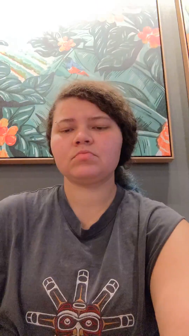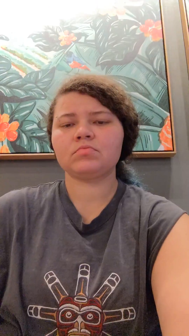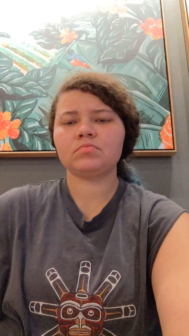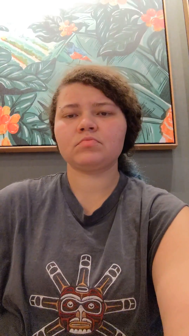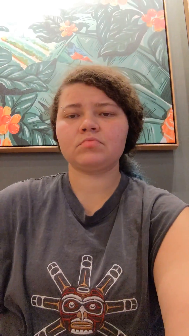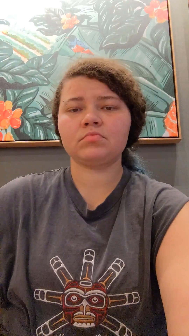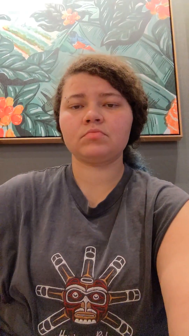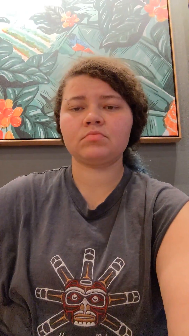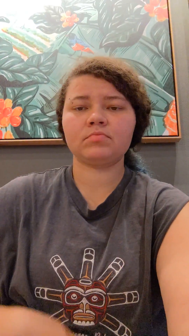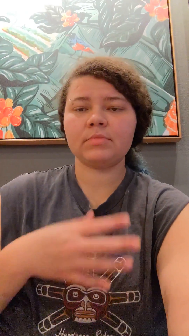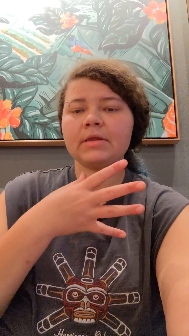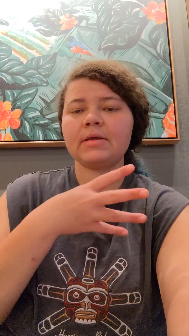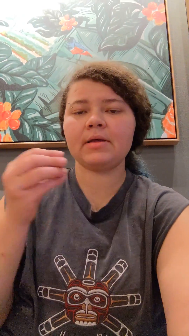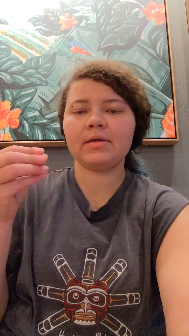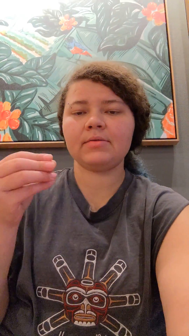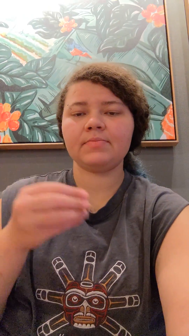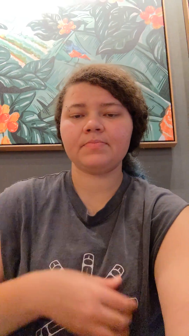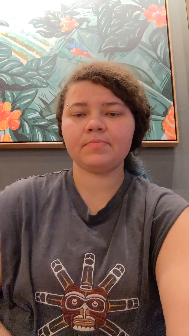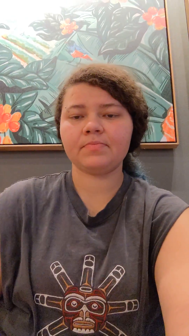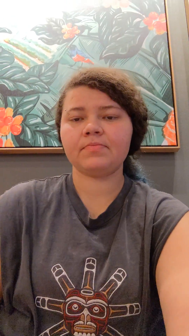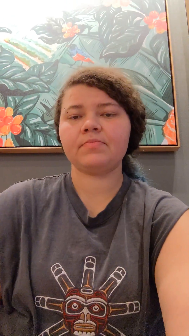and